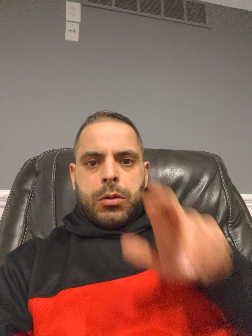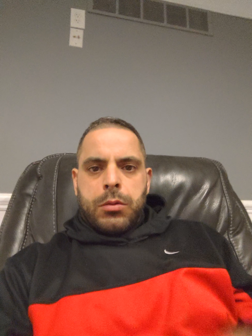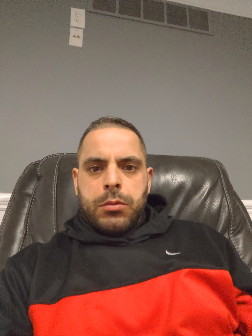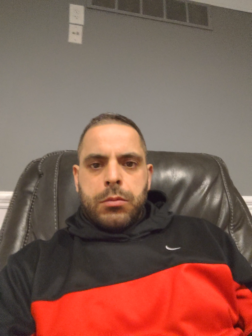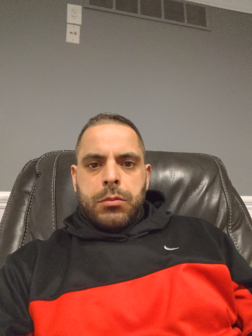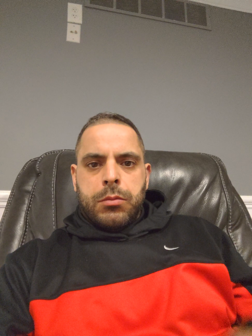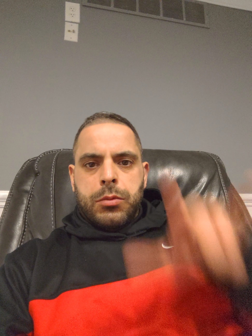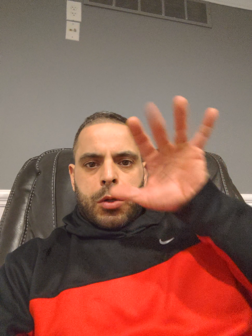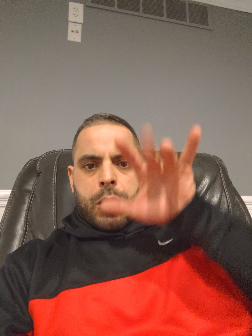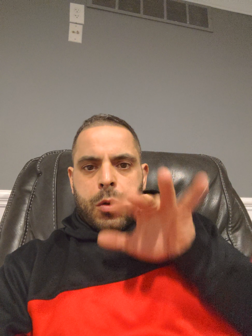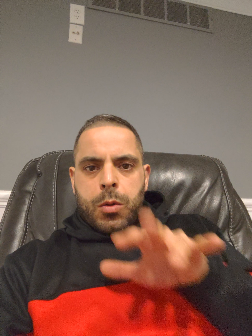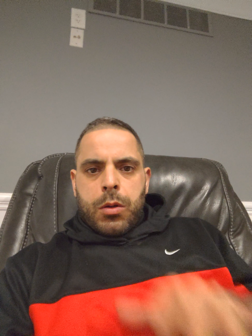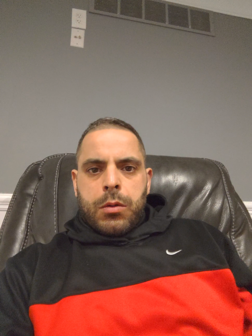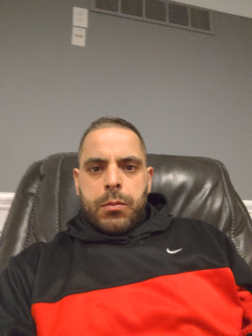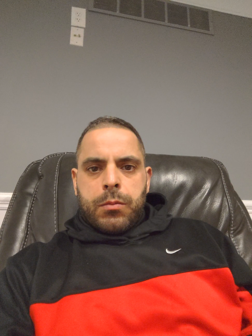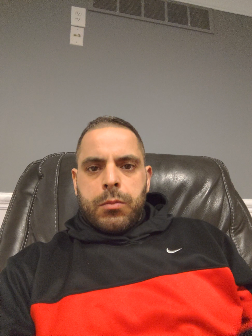snow